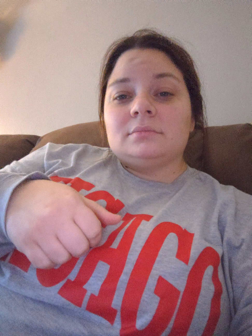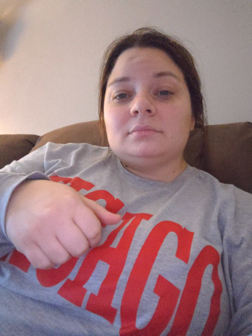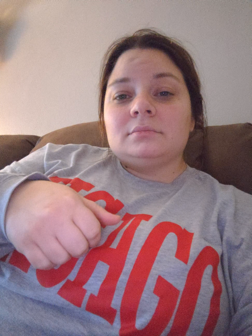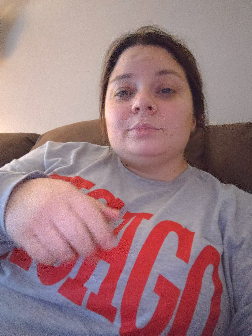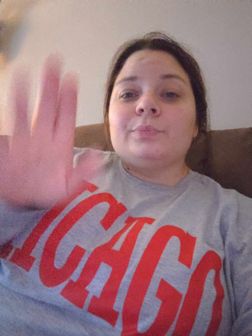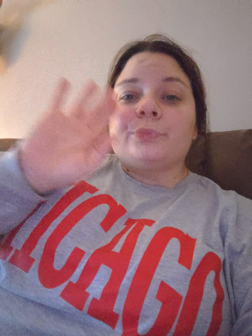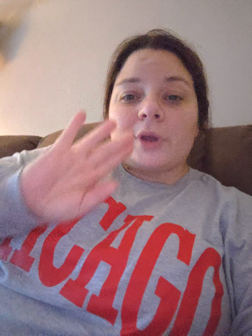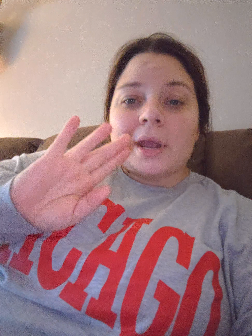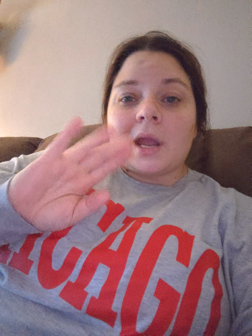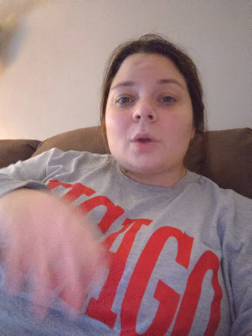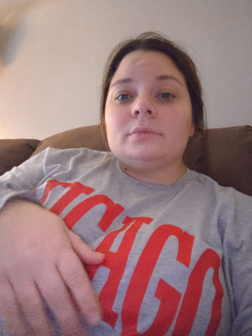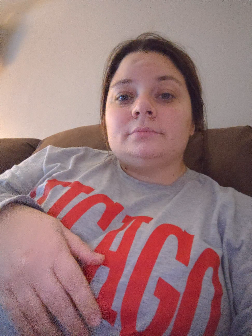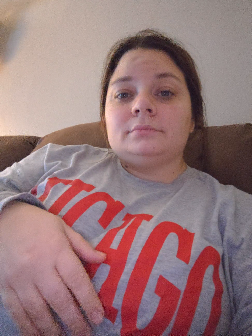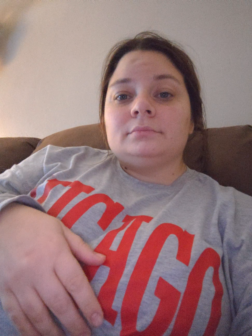brown